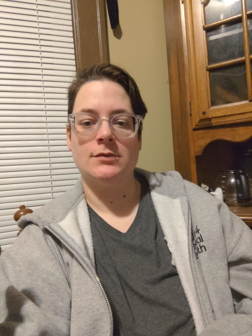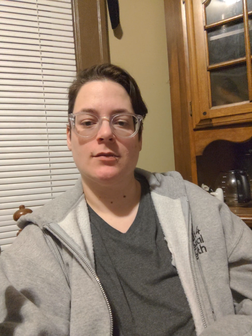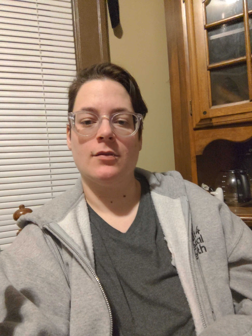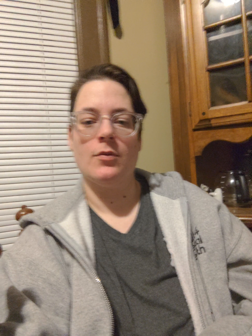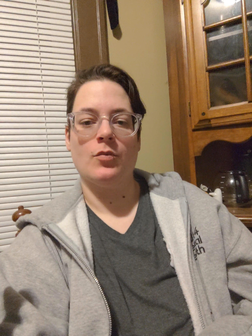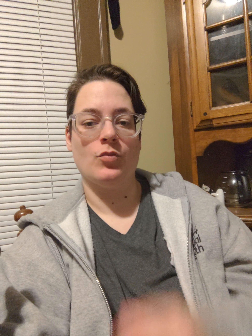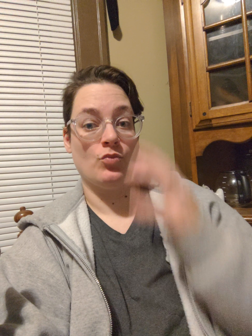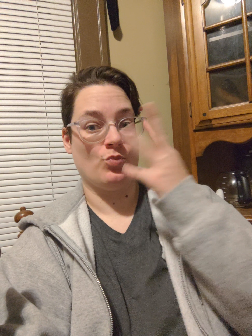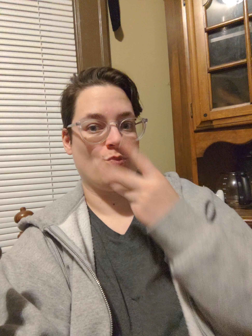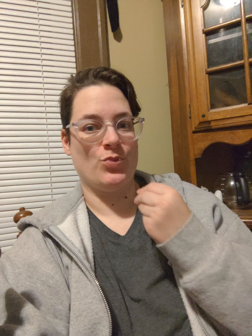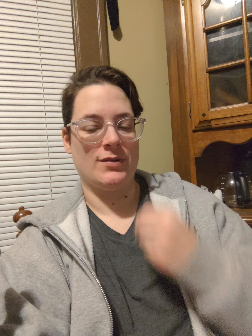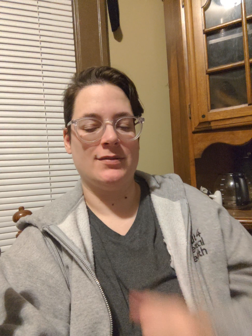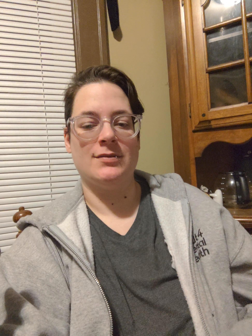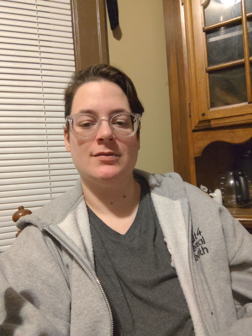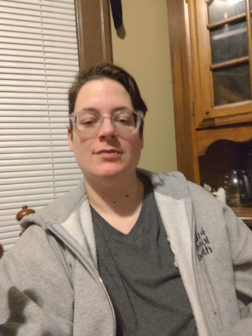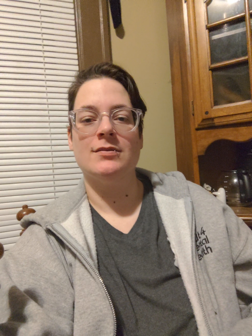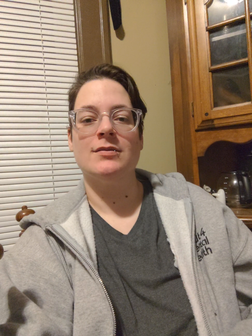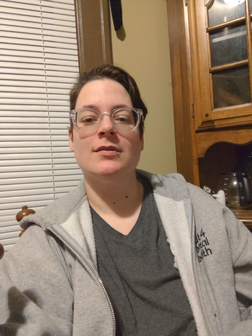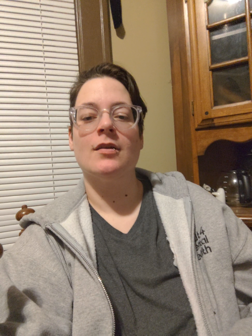pretty